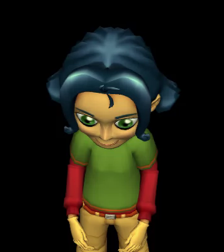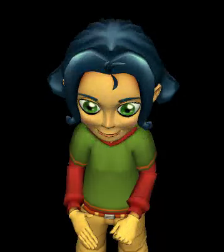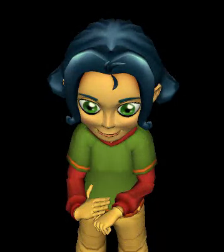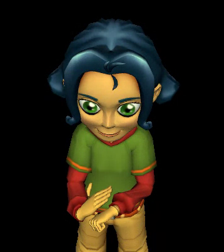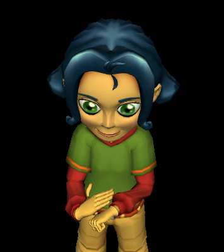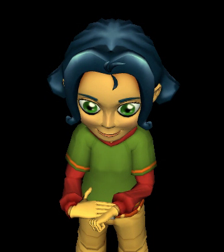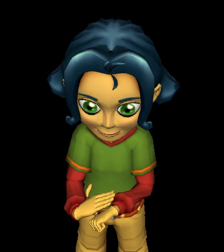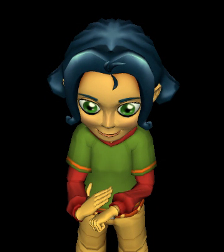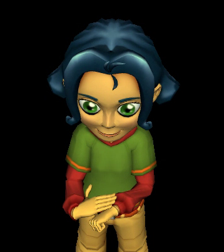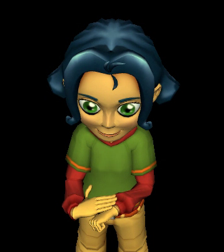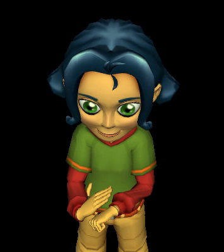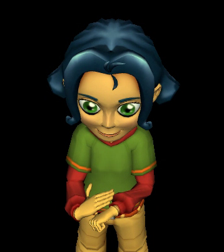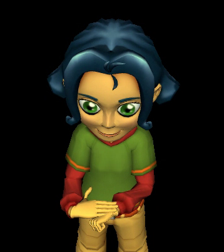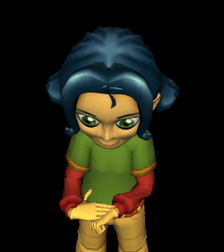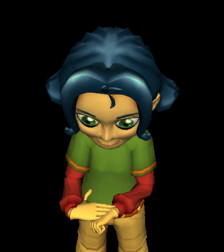يسار